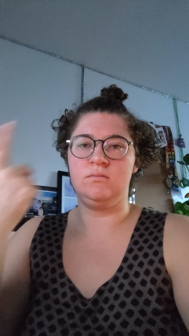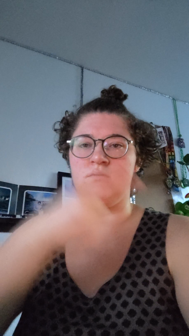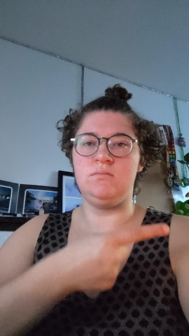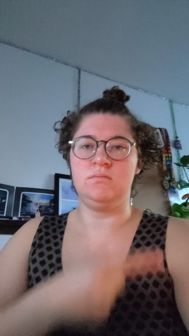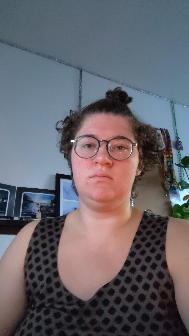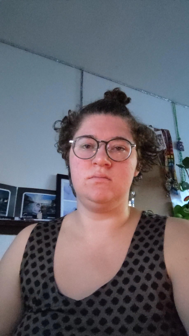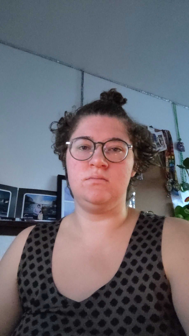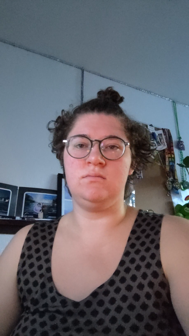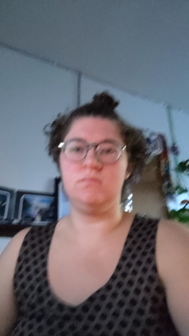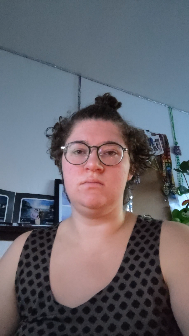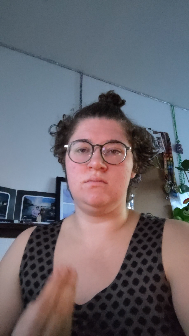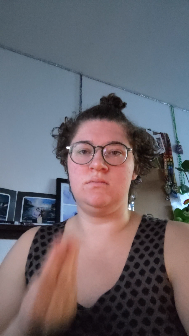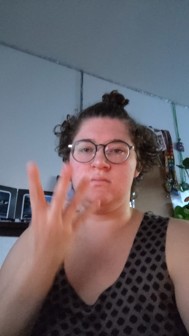plants